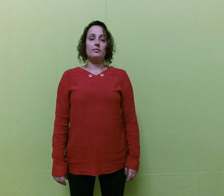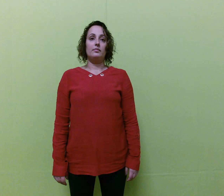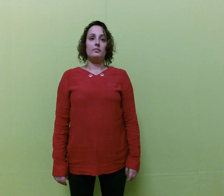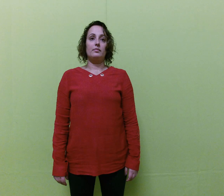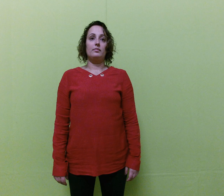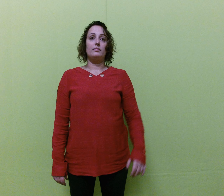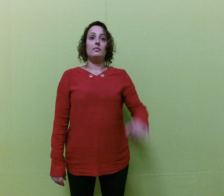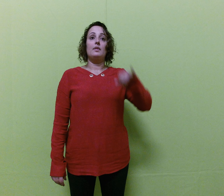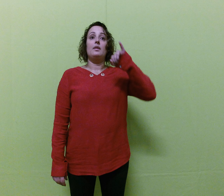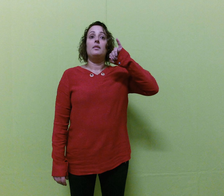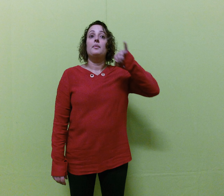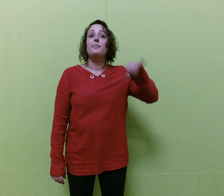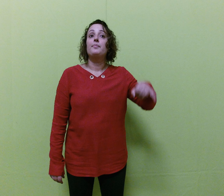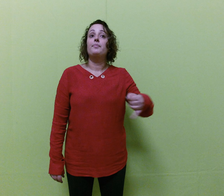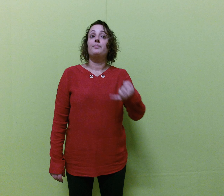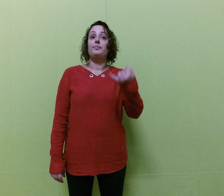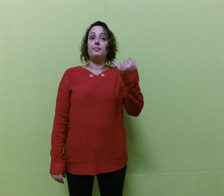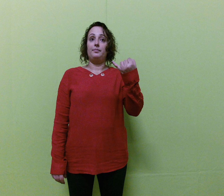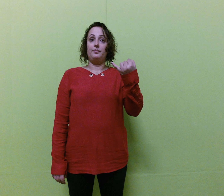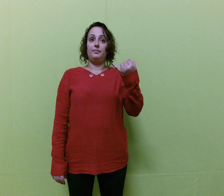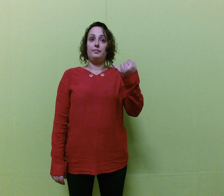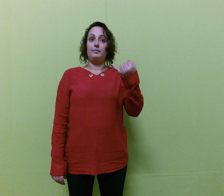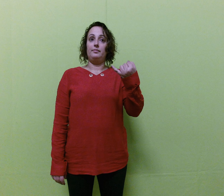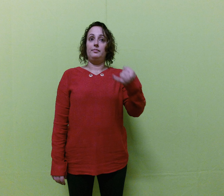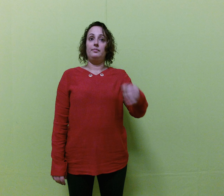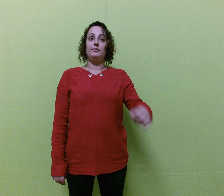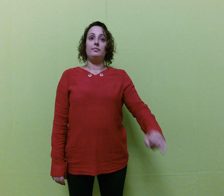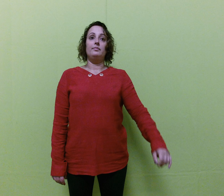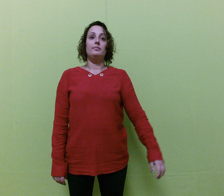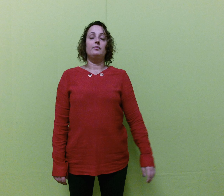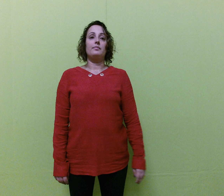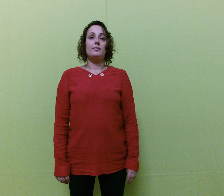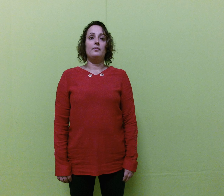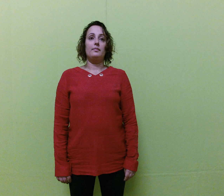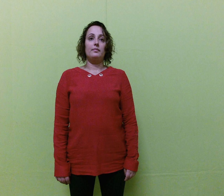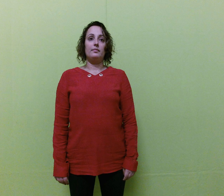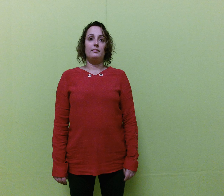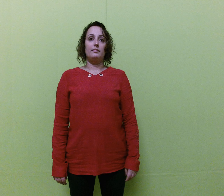aproveitar